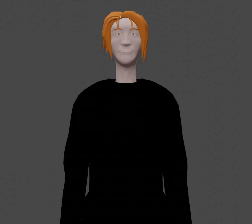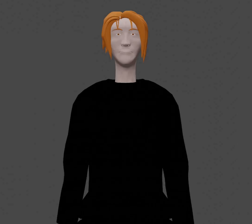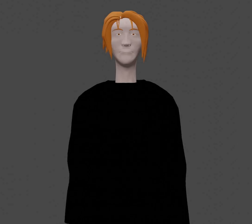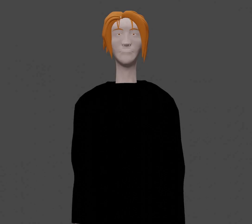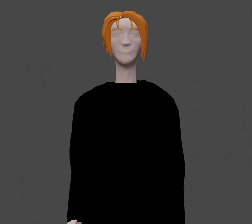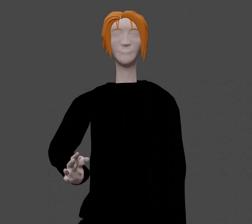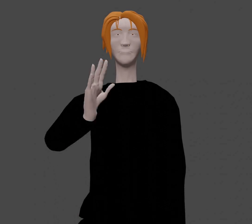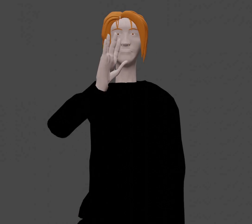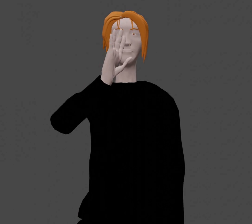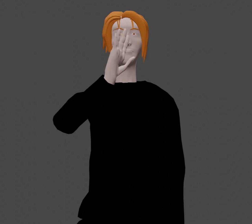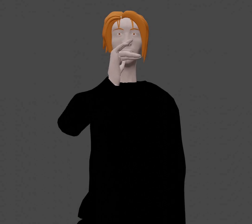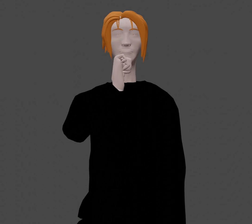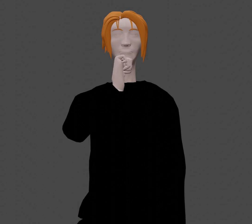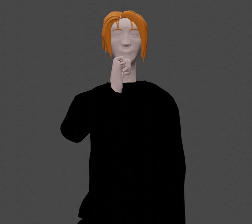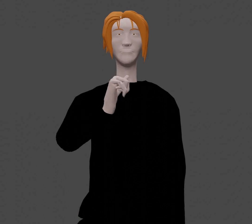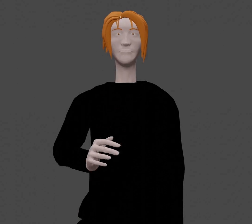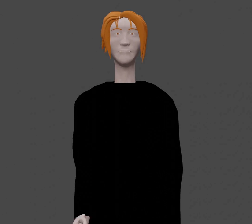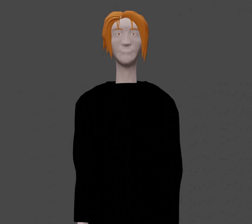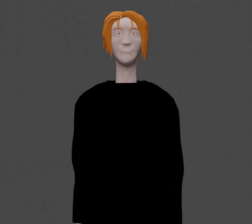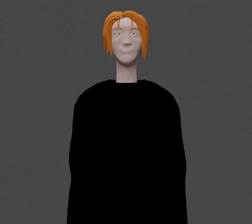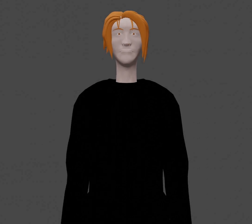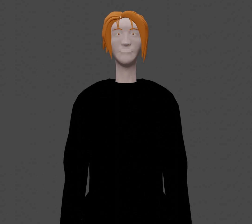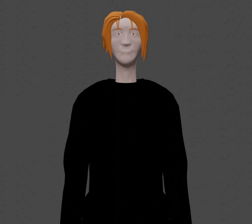Attract